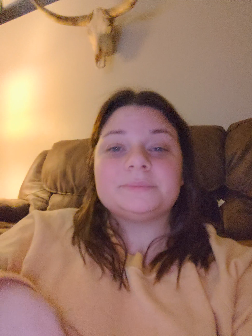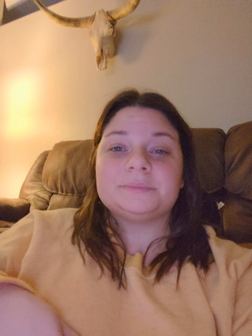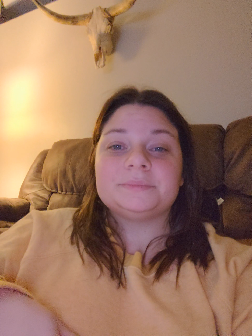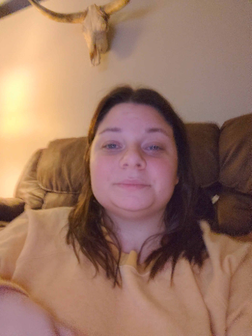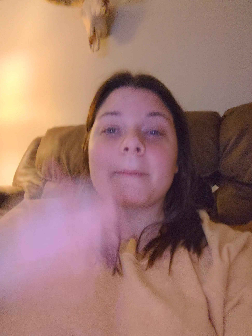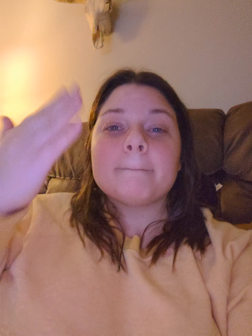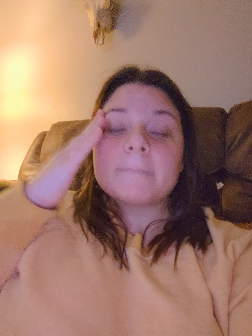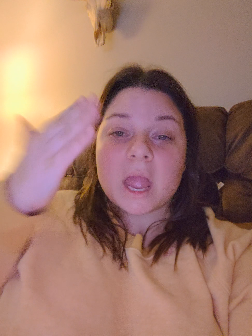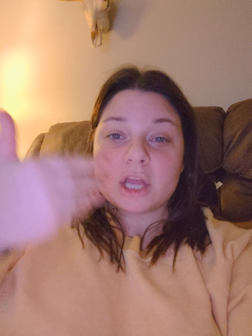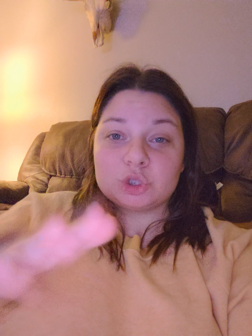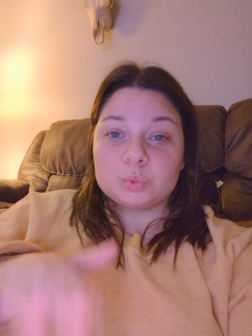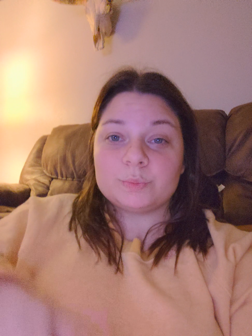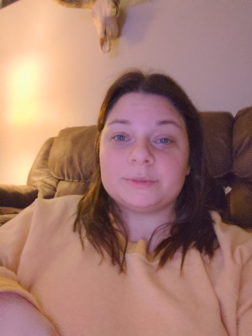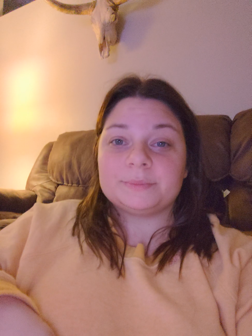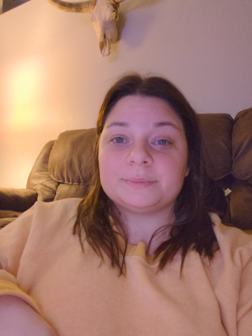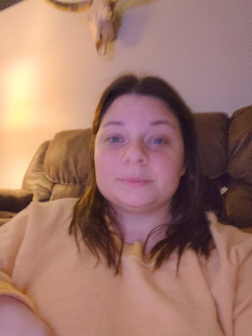bedroom